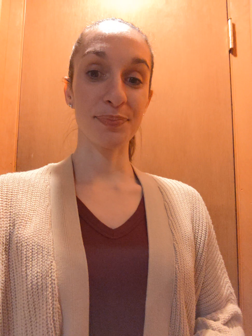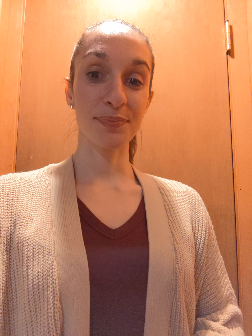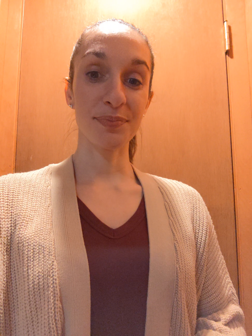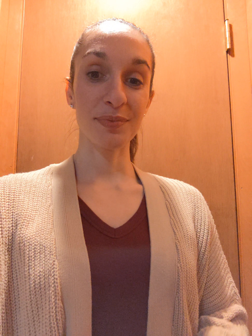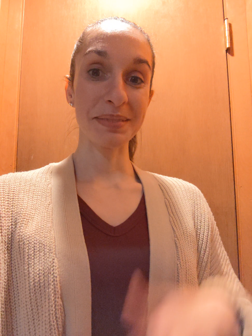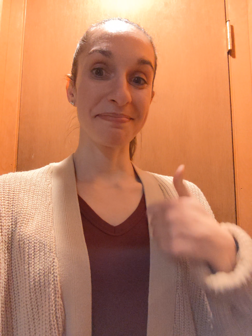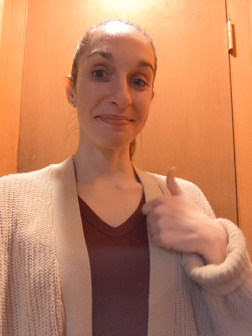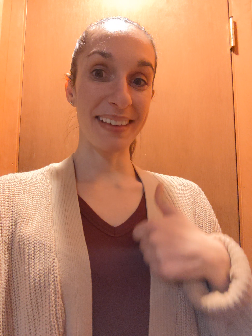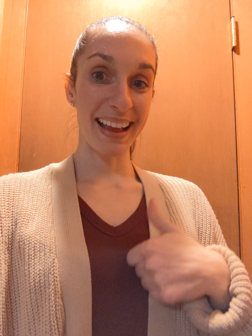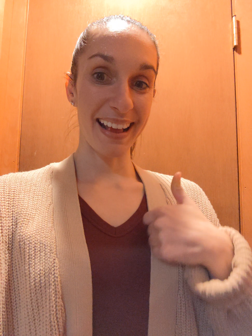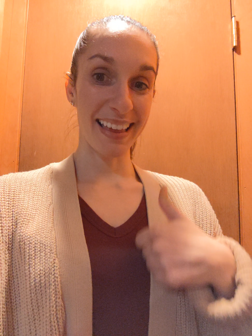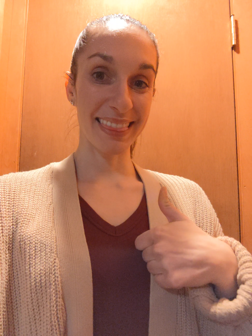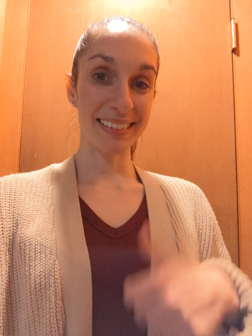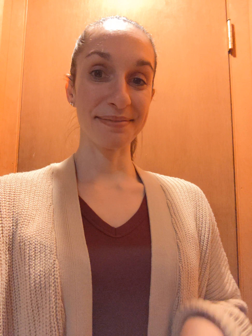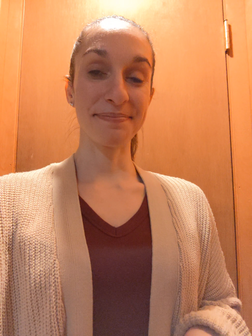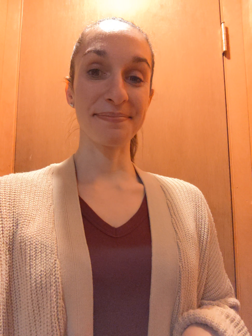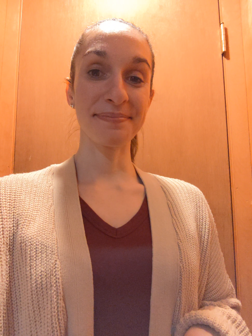bath